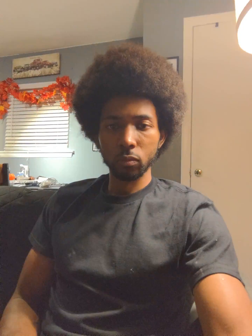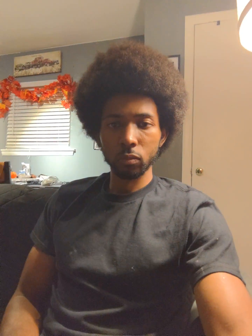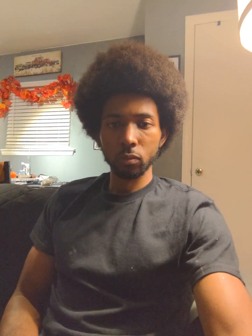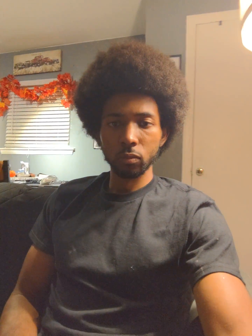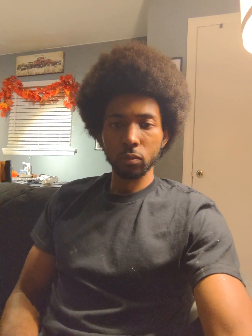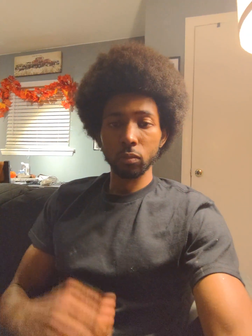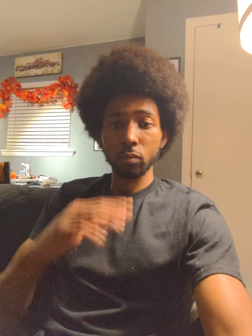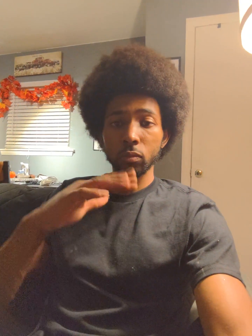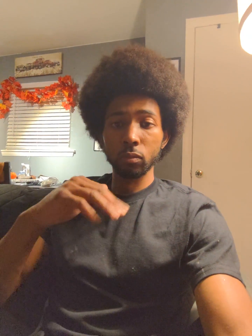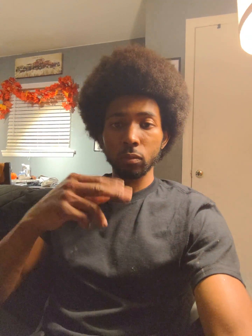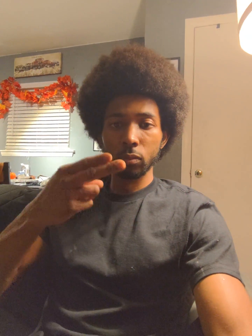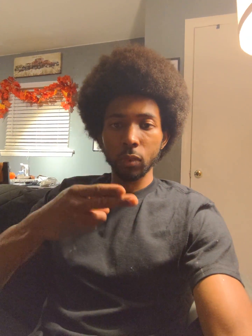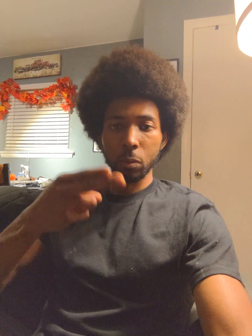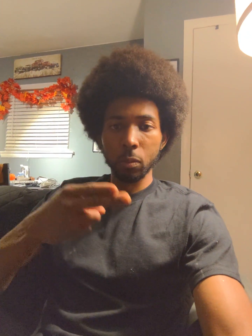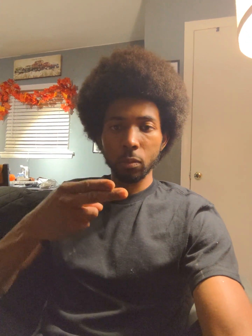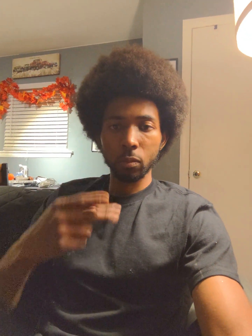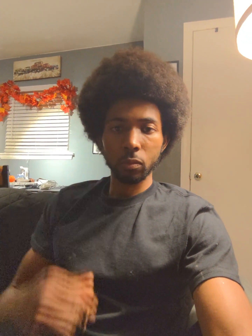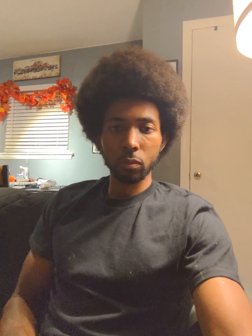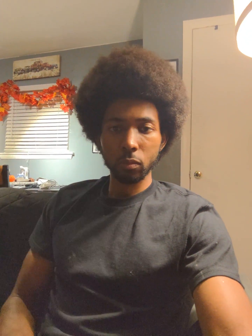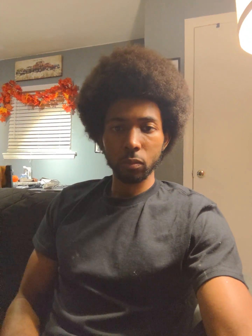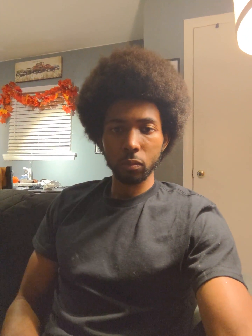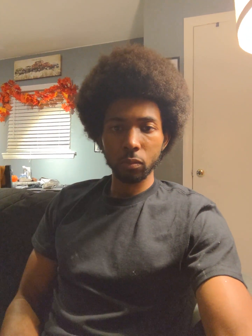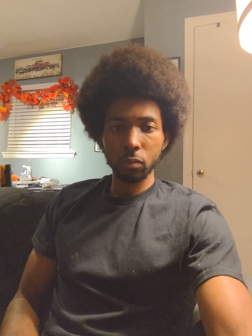pet's name